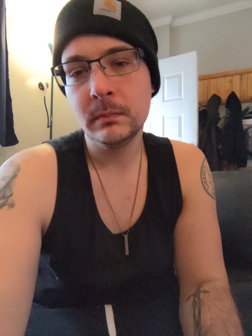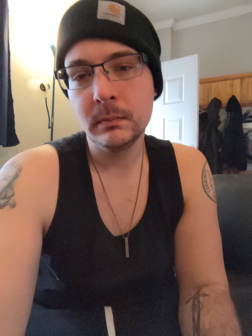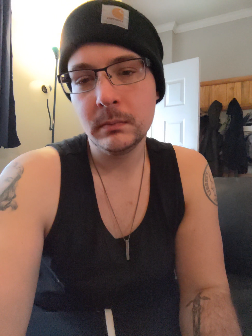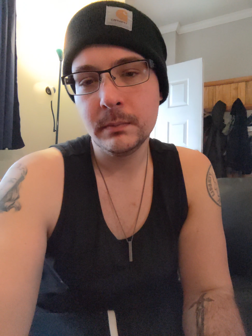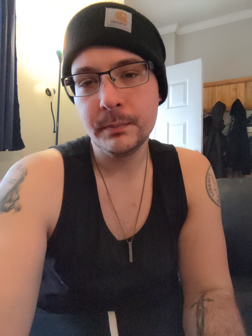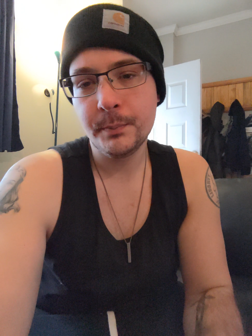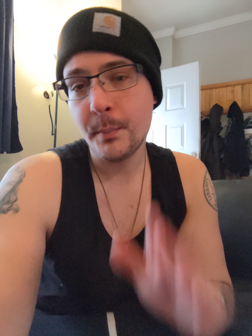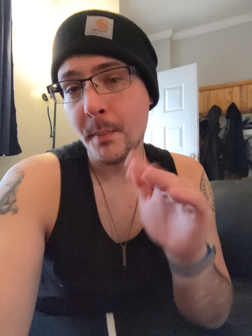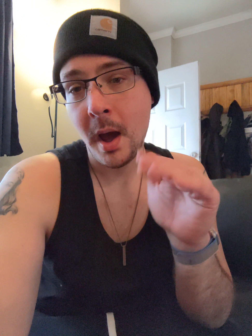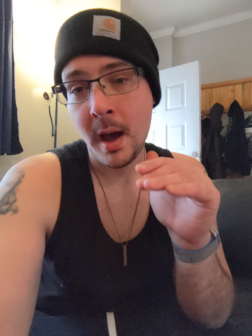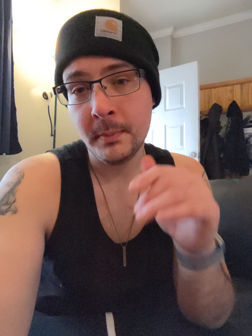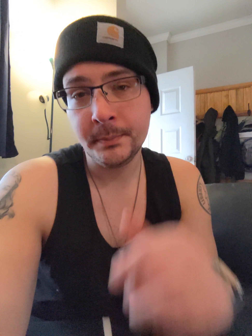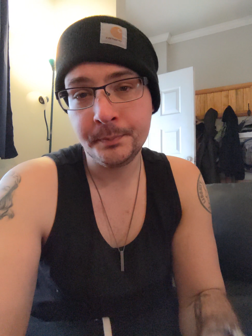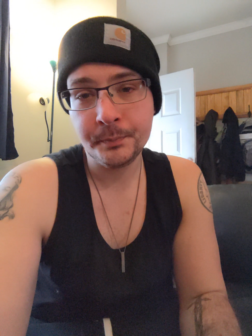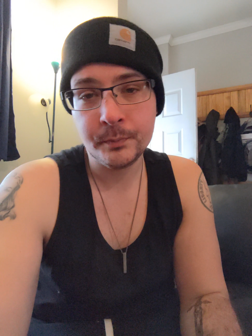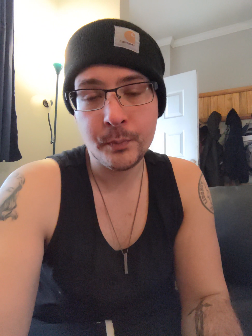bye